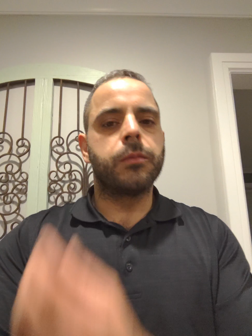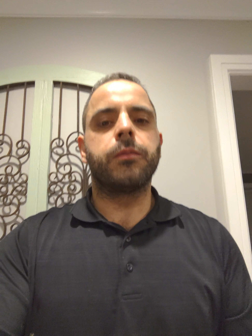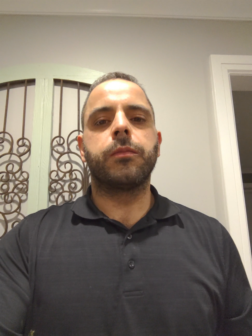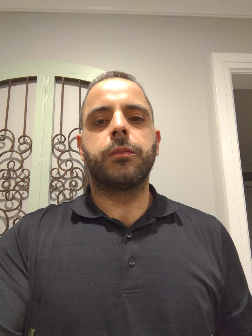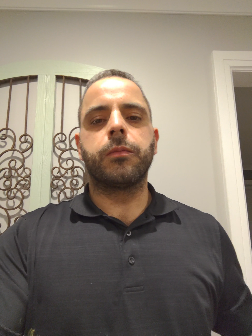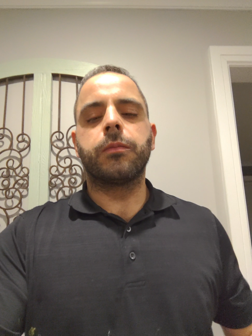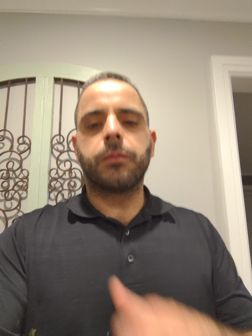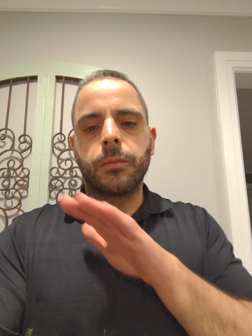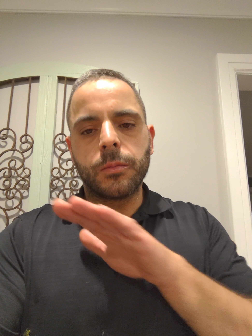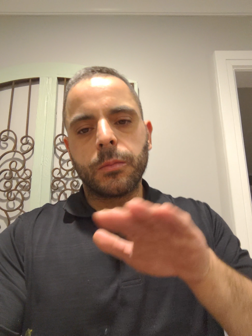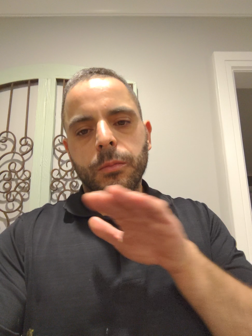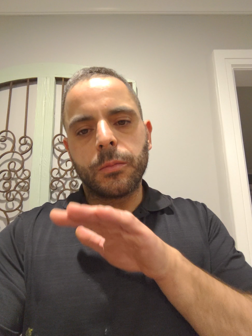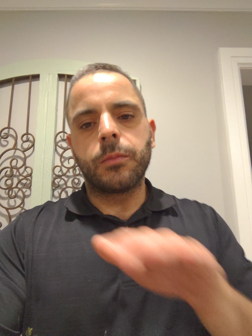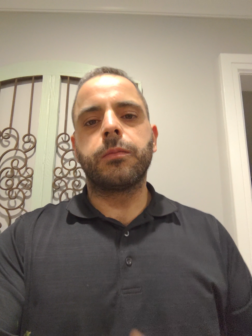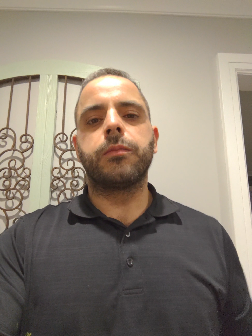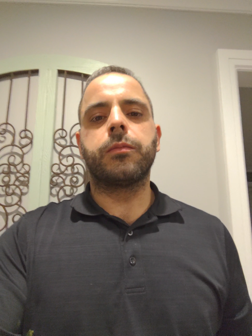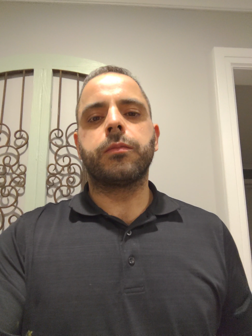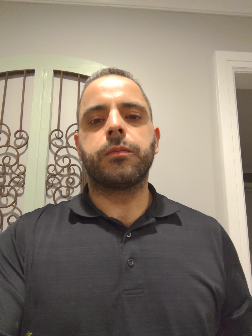clean